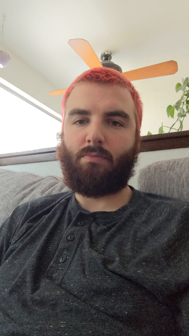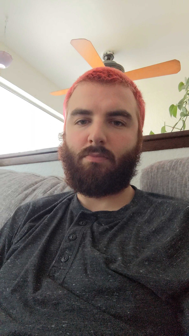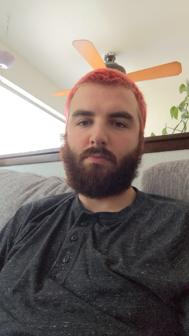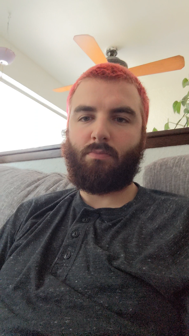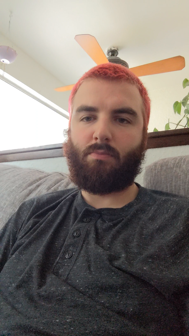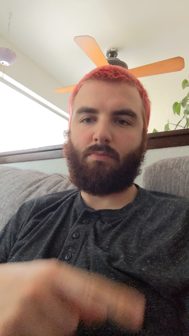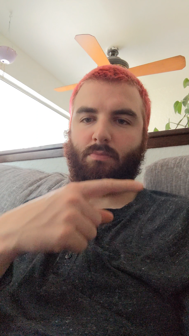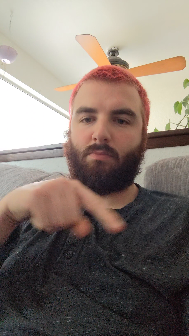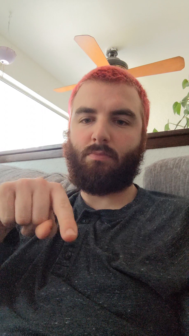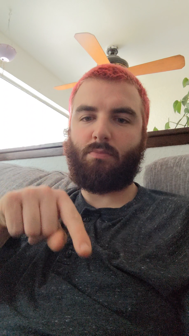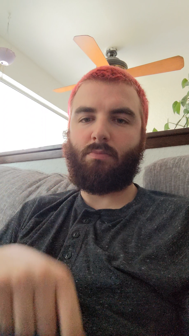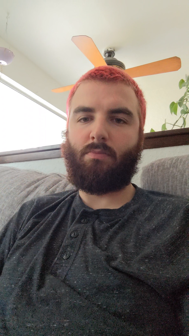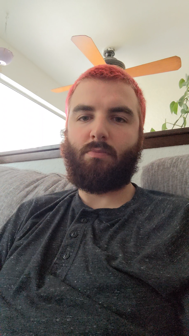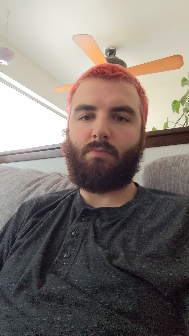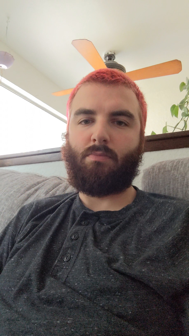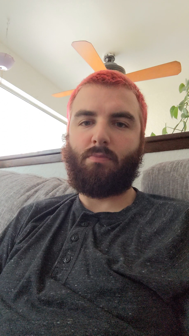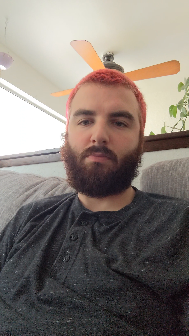cut